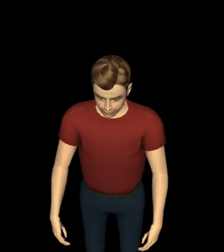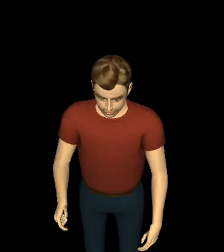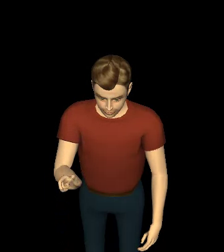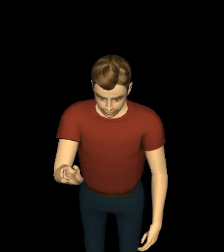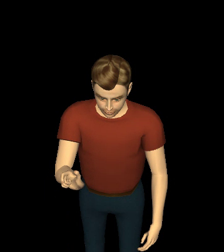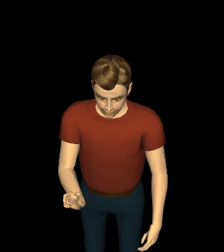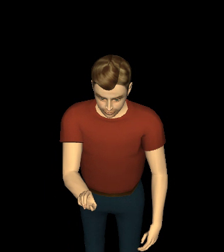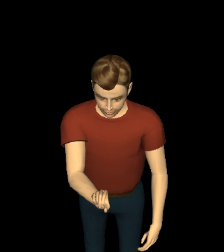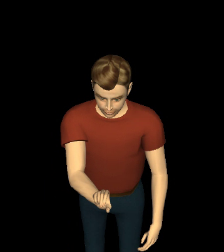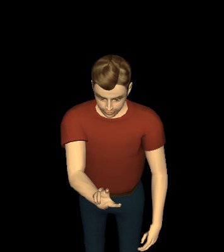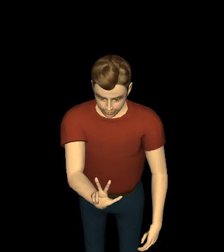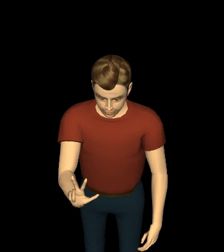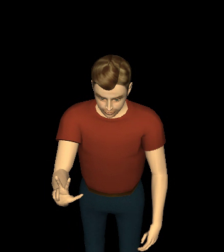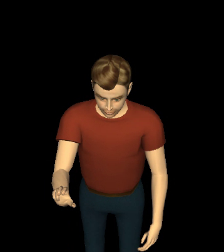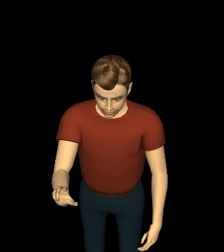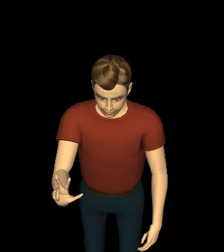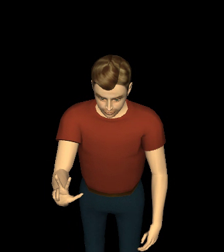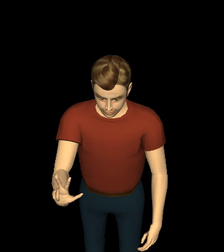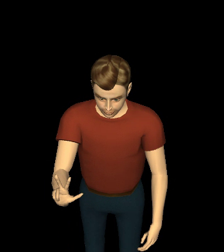راكب